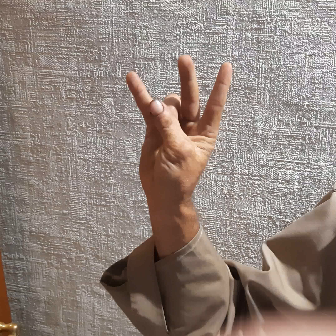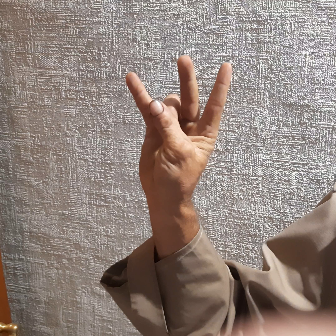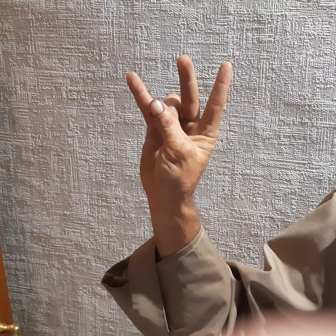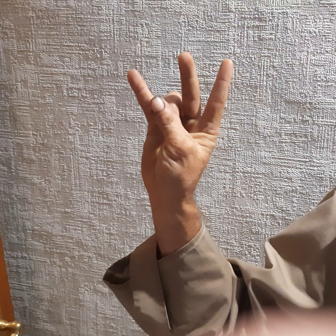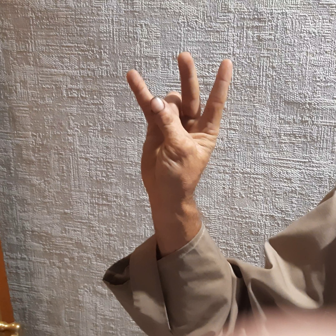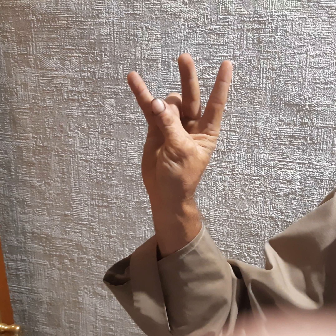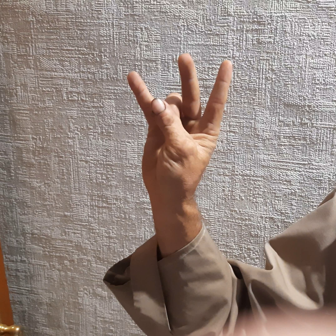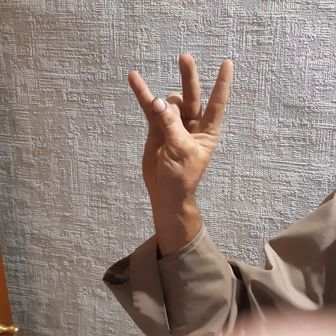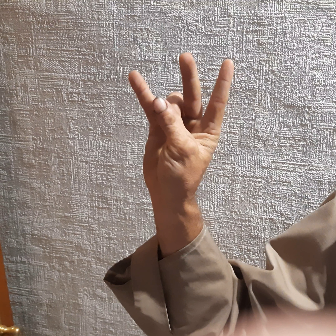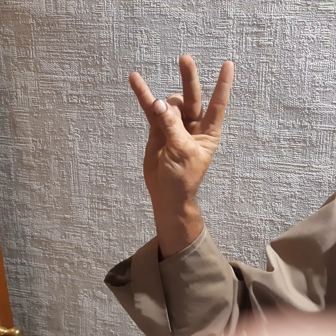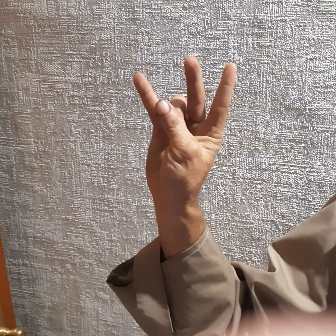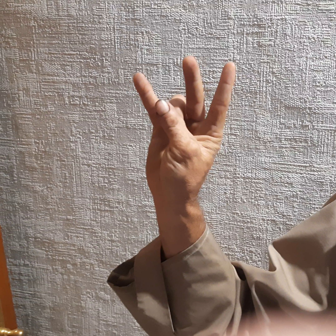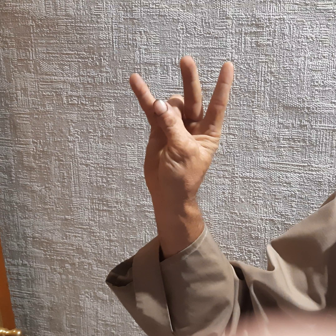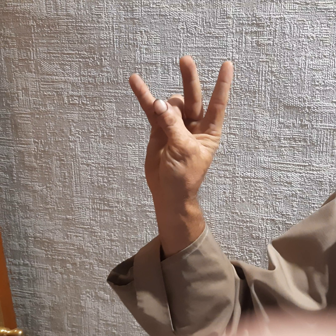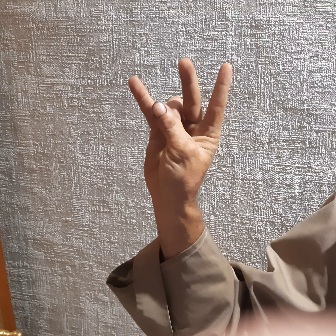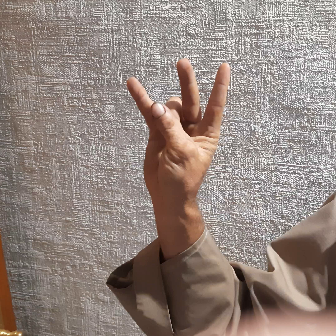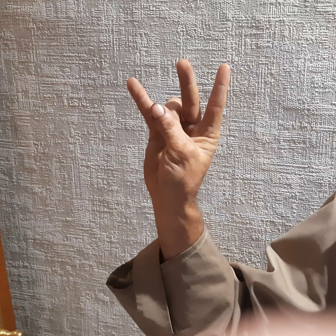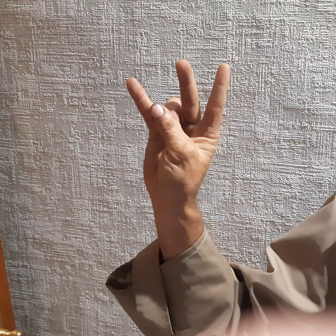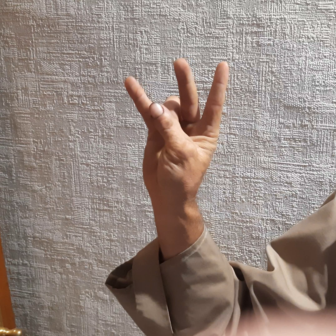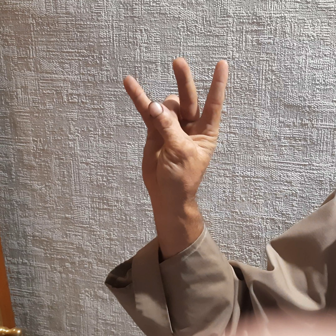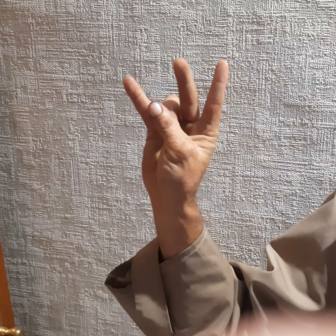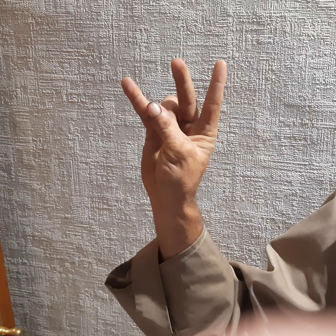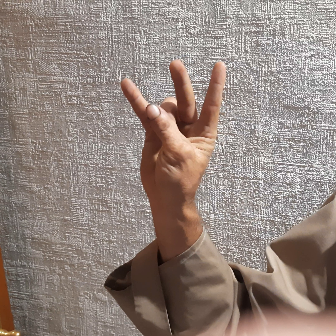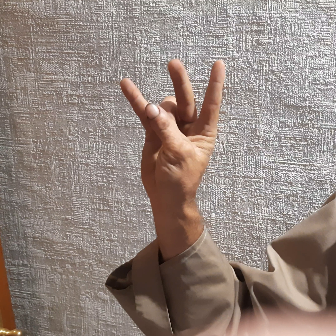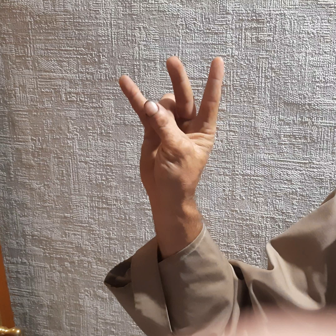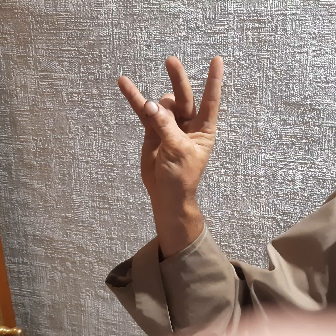Н